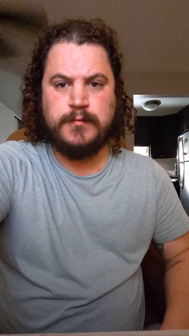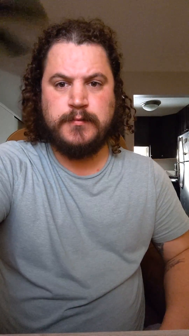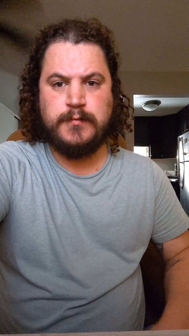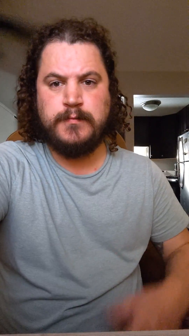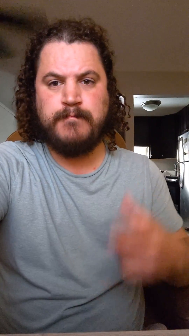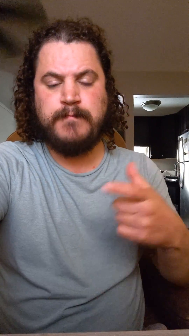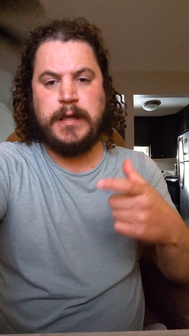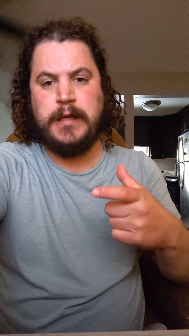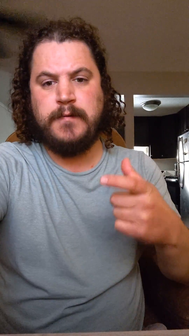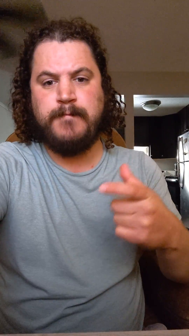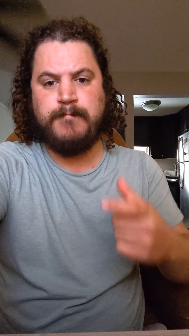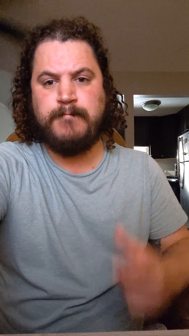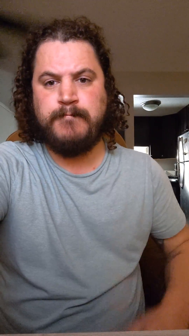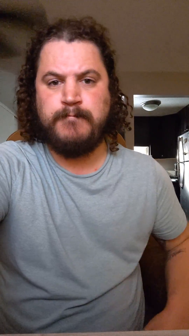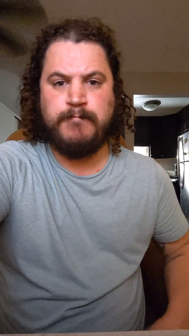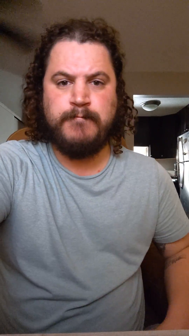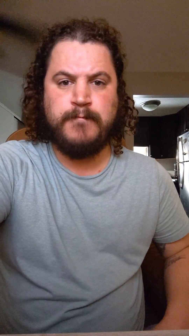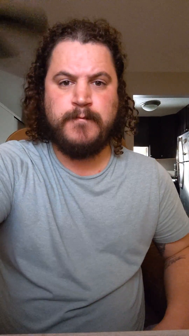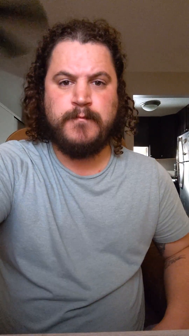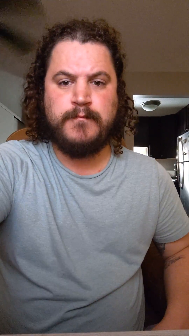plate